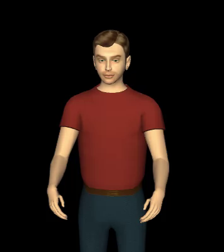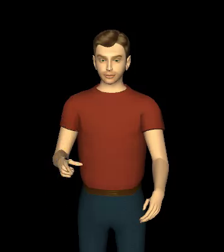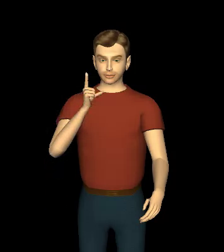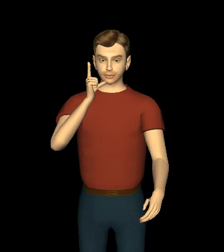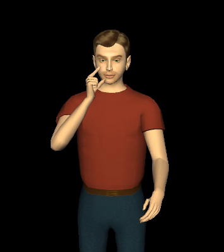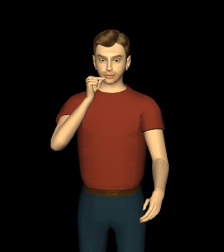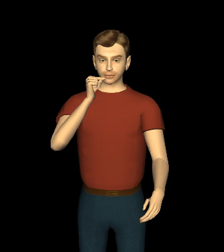أب